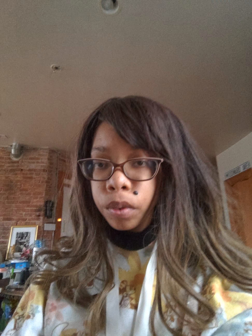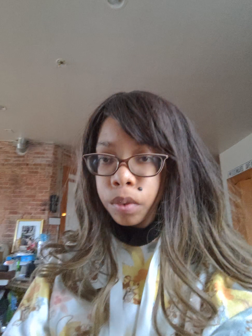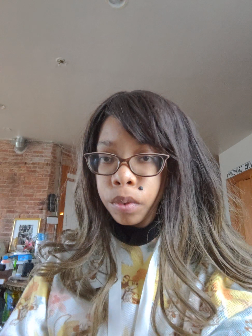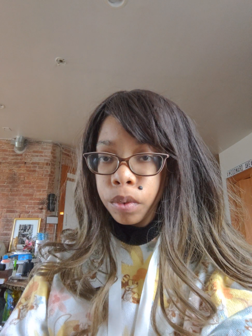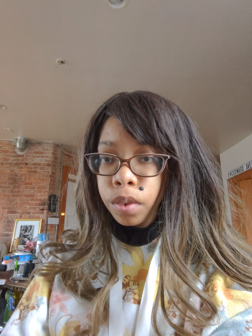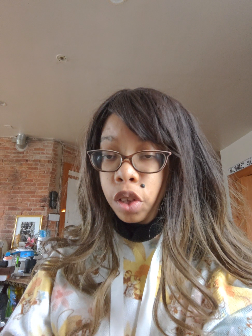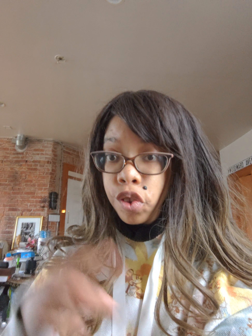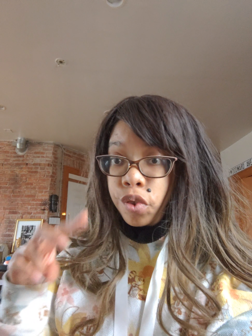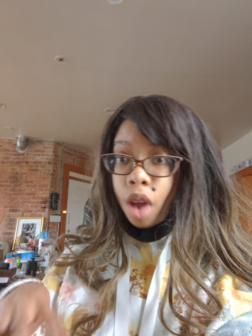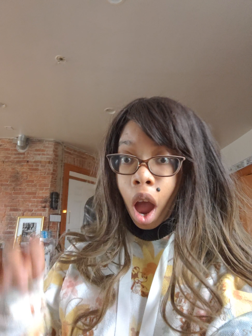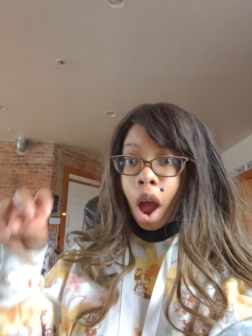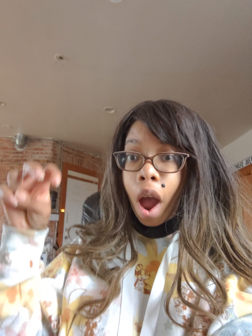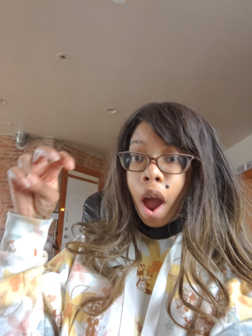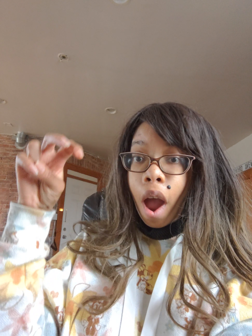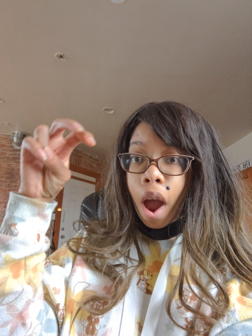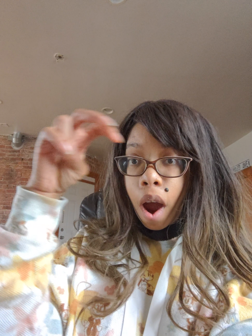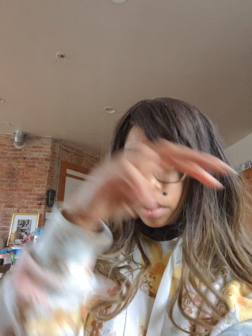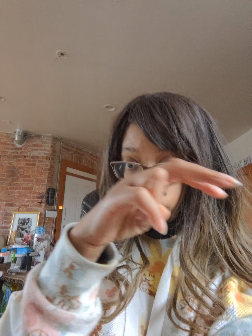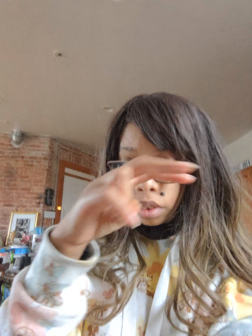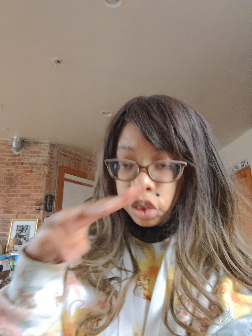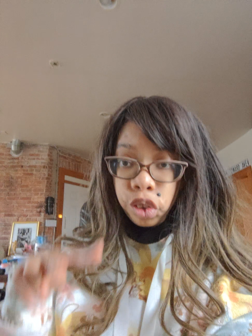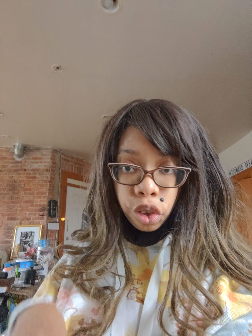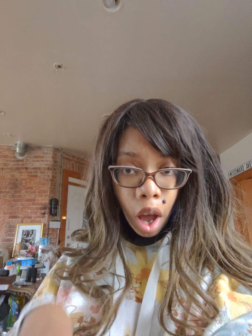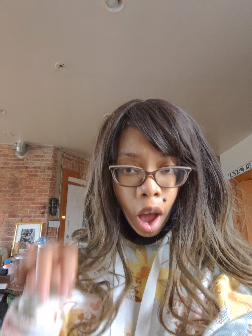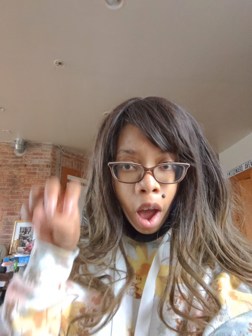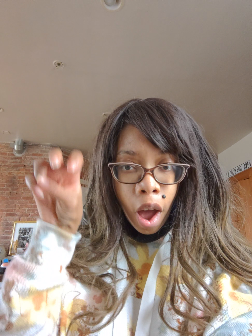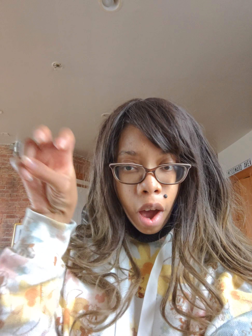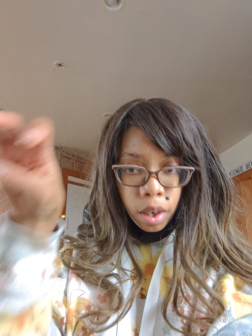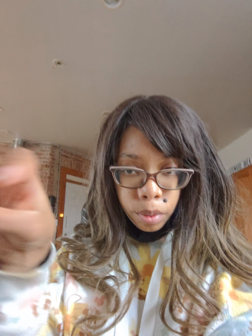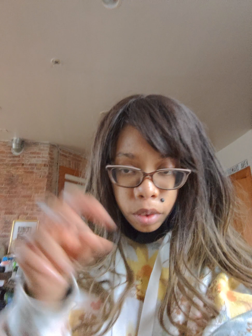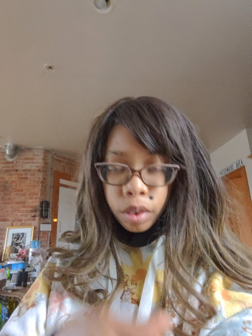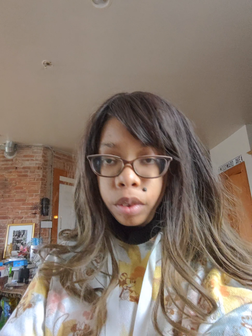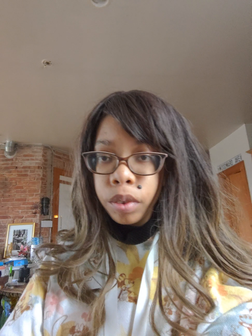jump